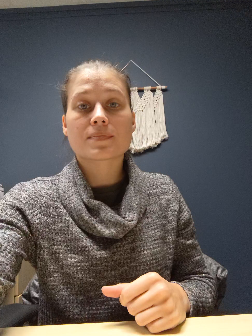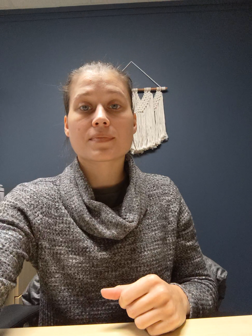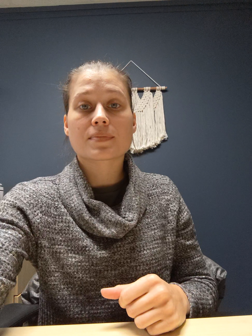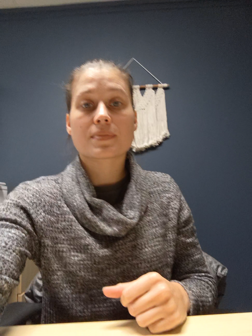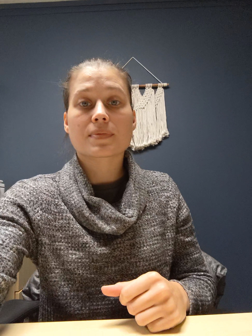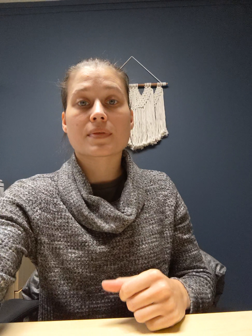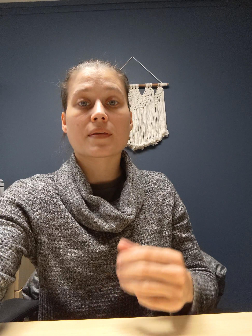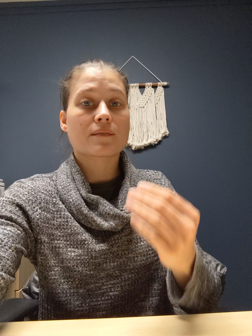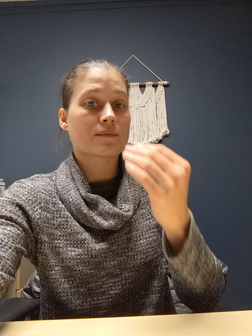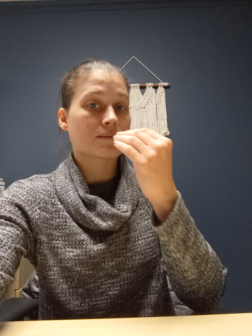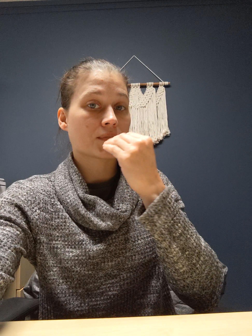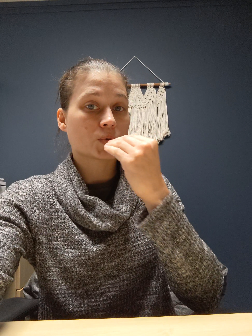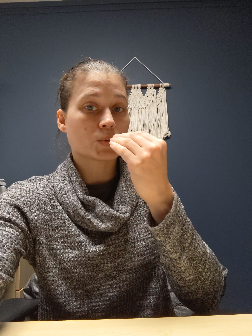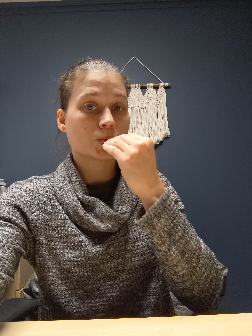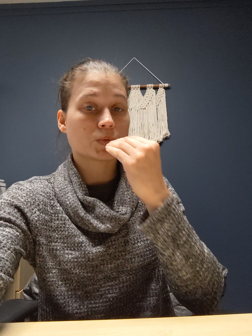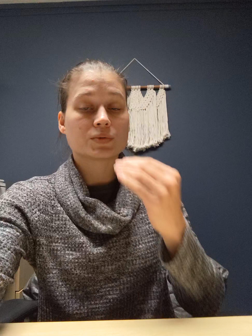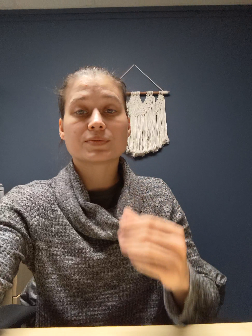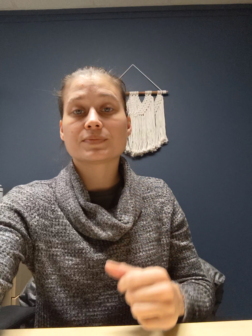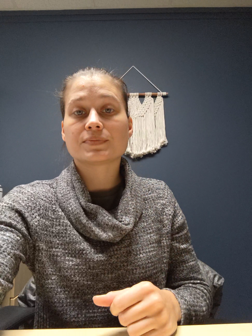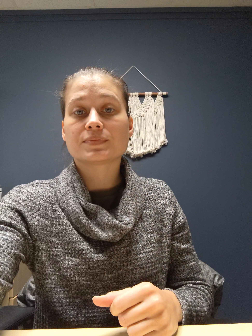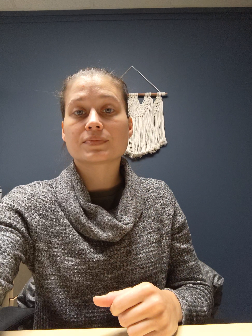food